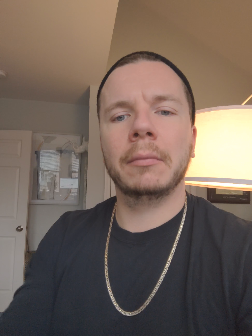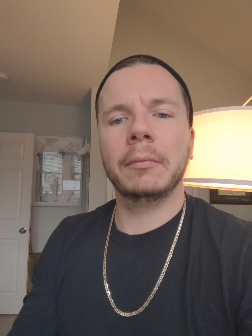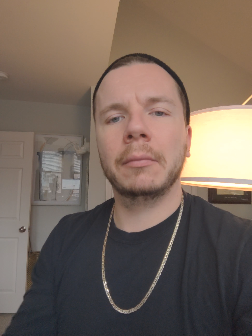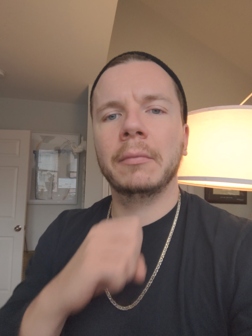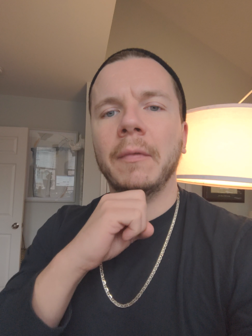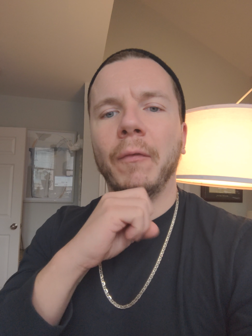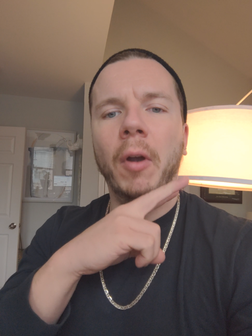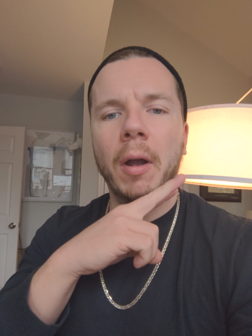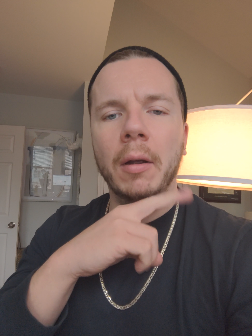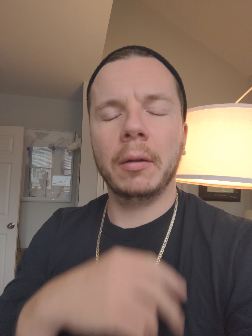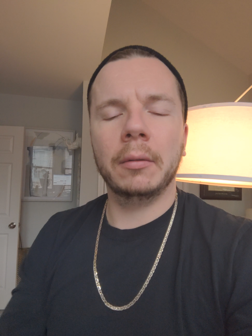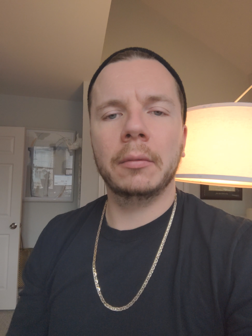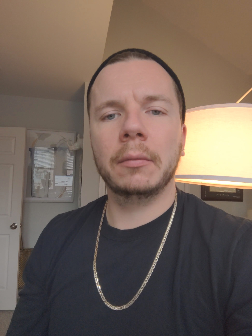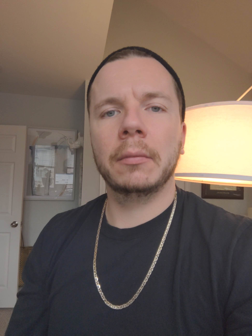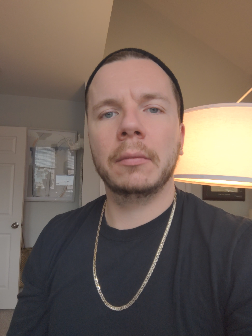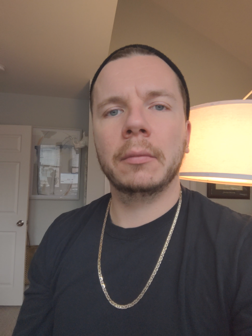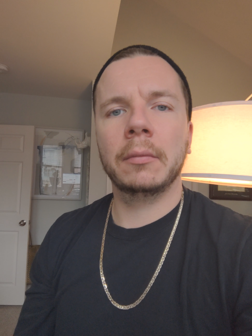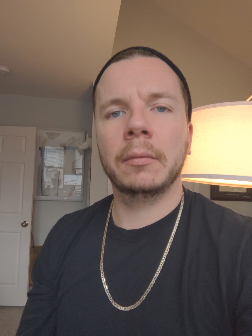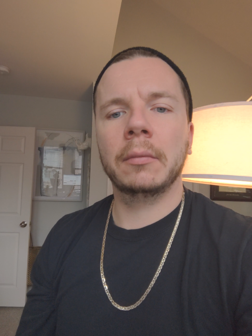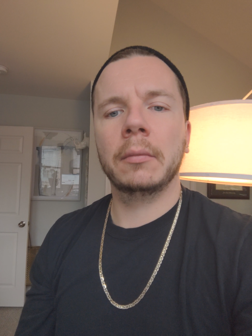frog